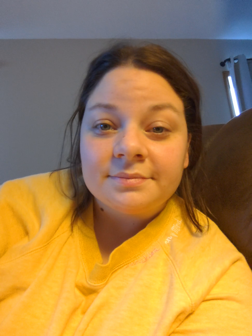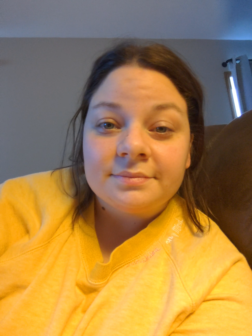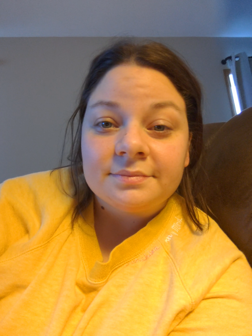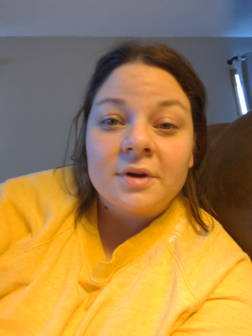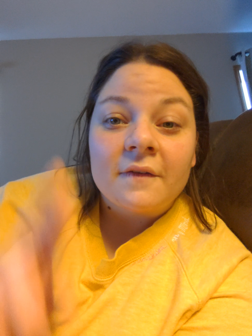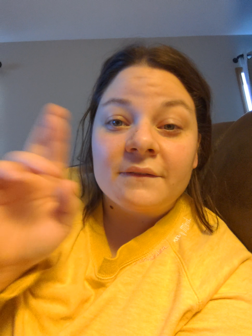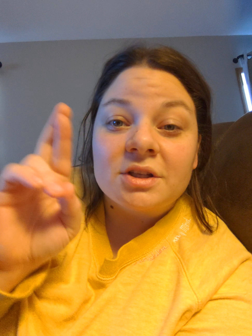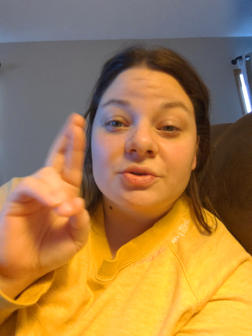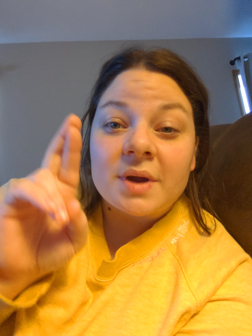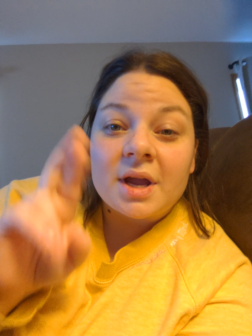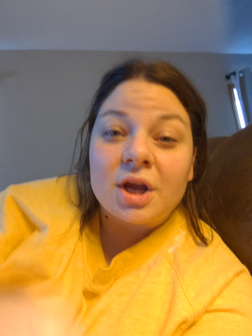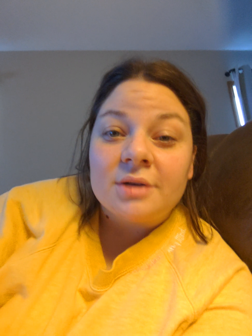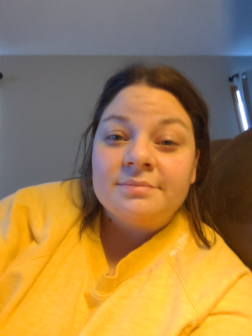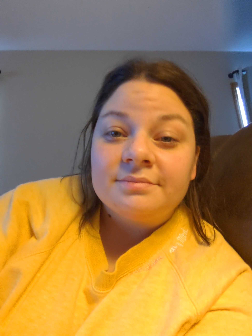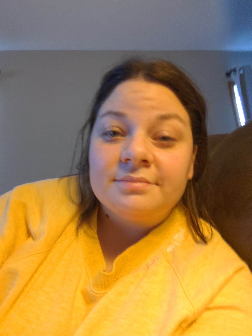refrigerator